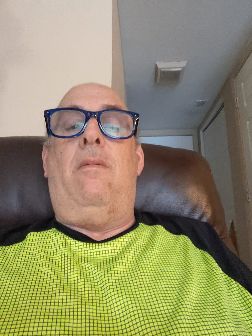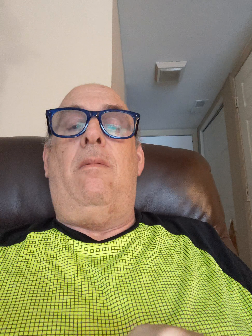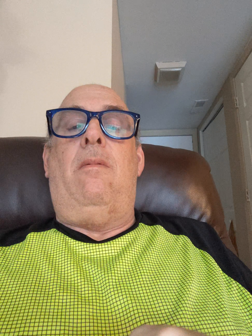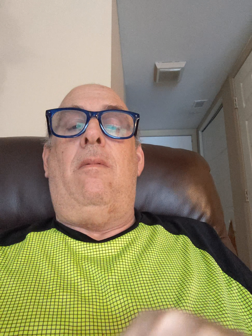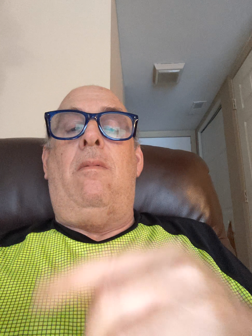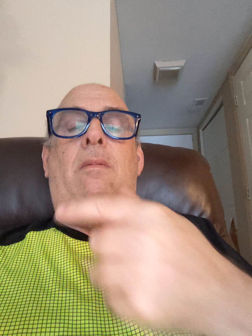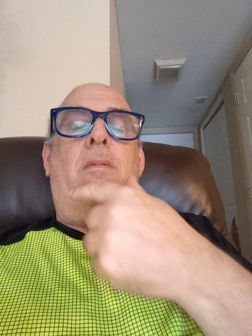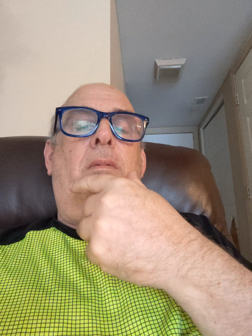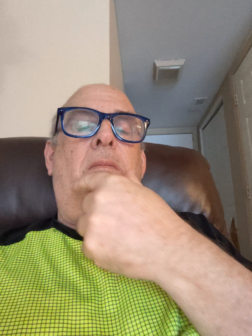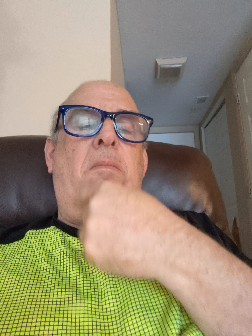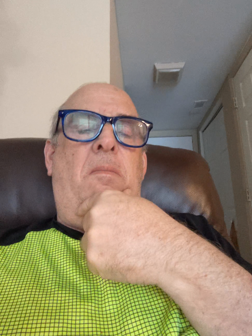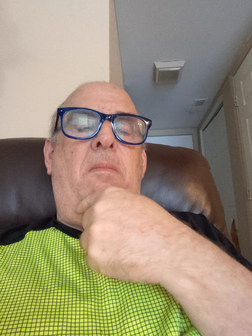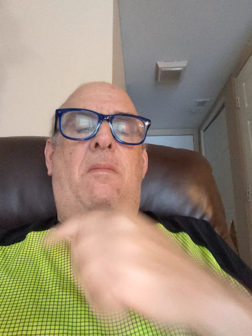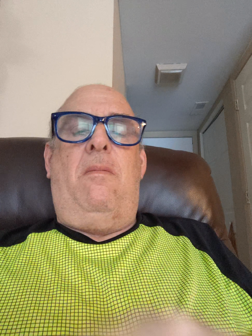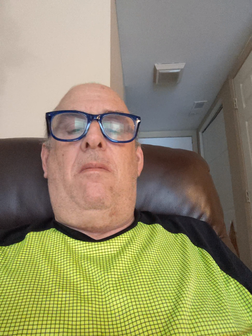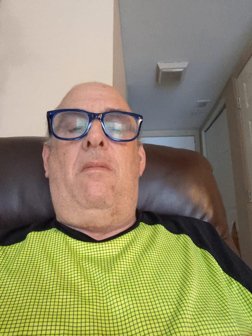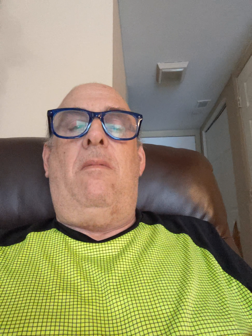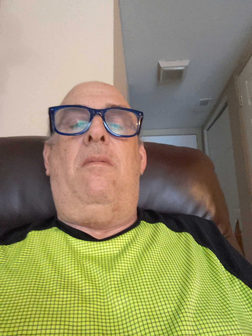sad